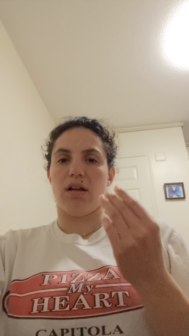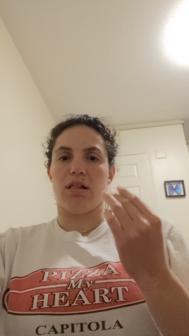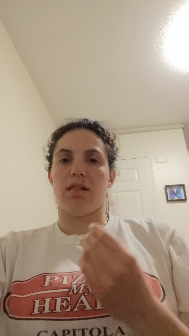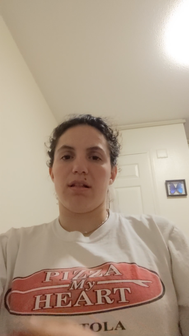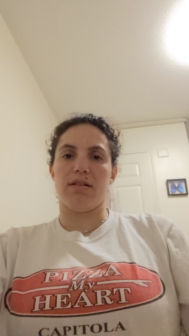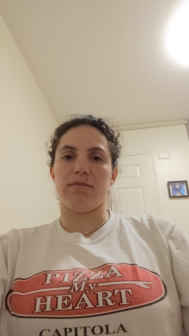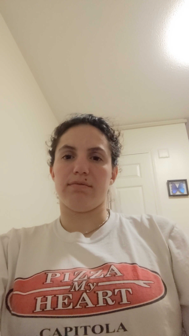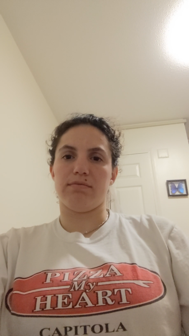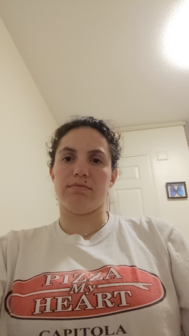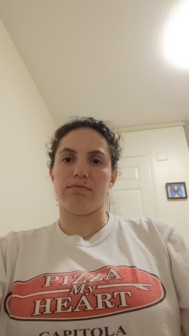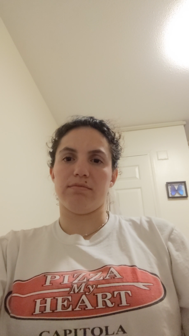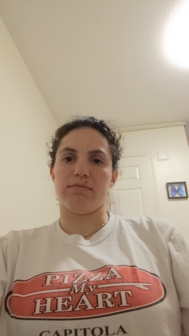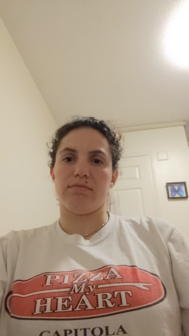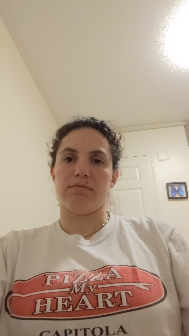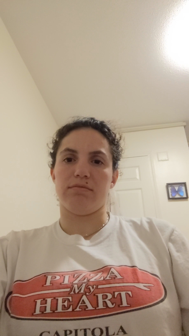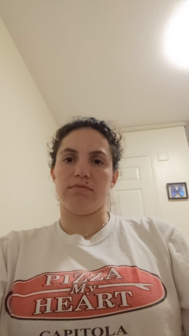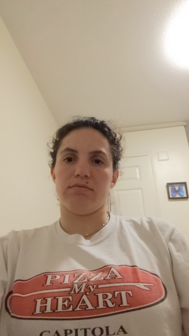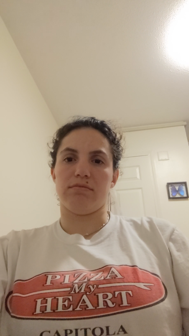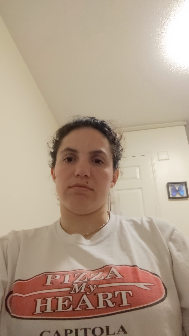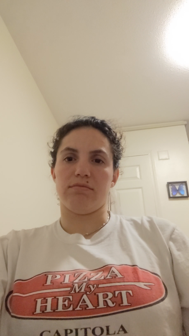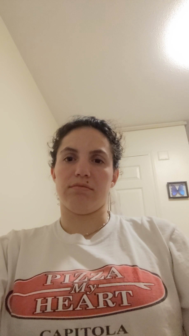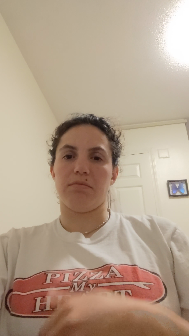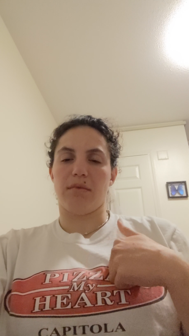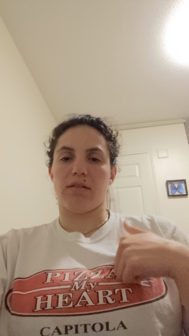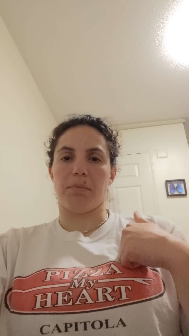bathtub